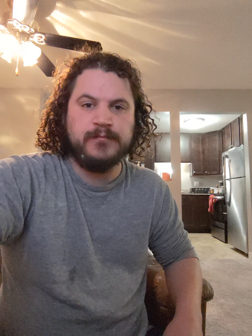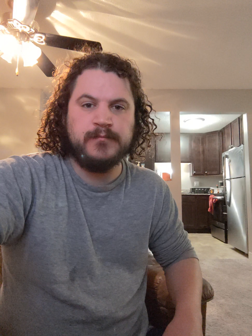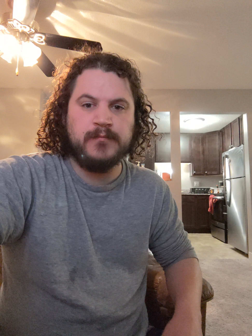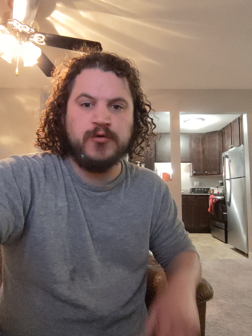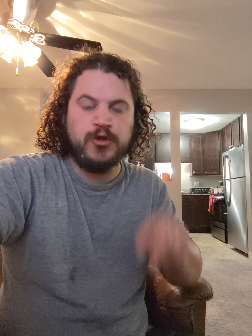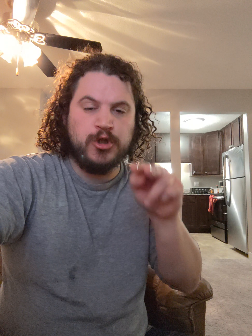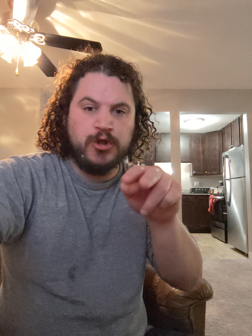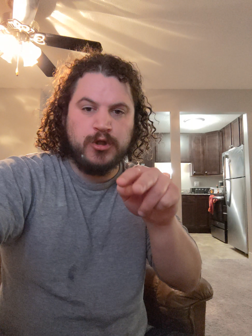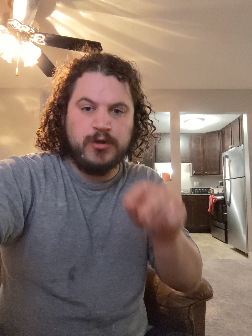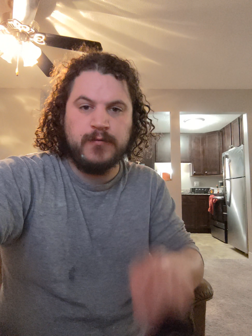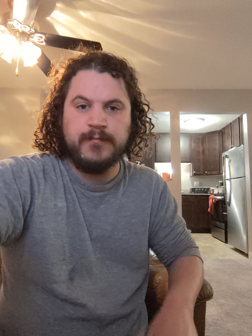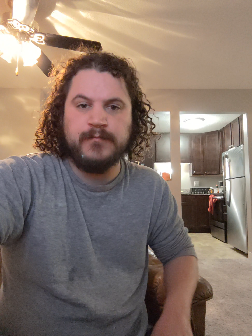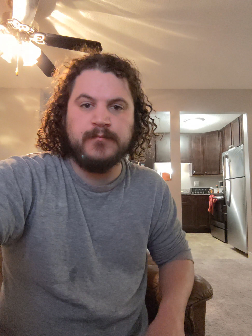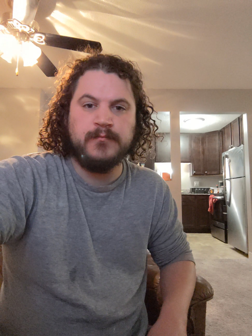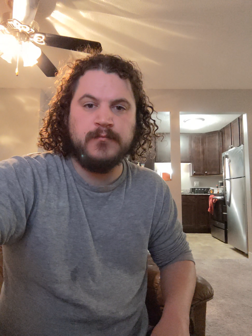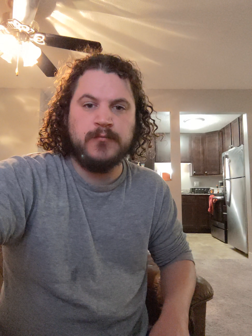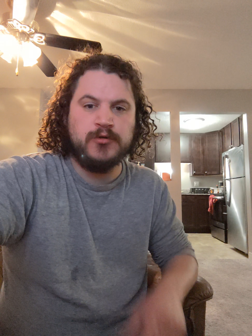look